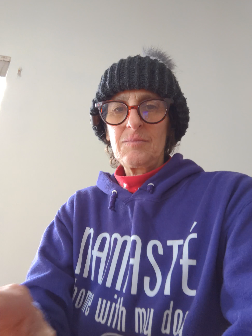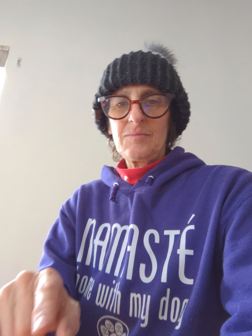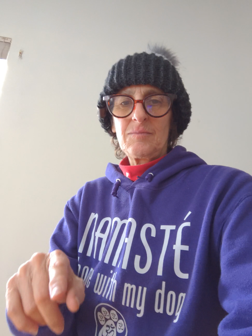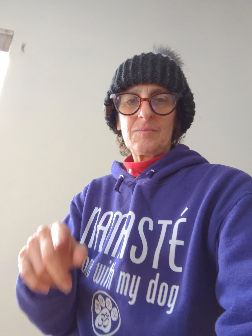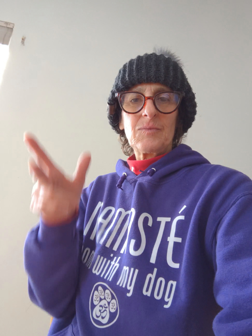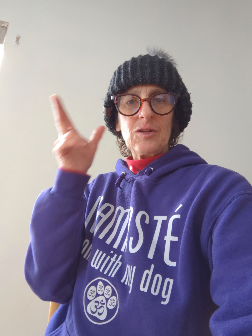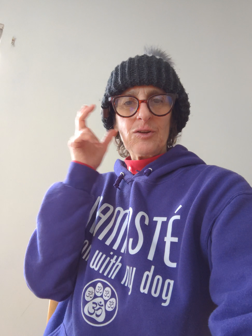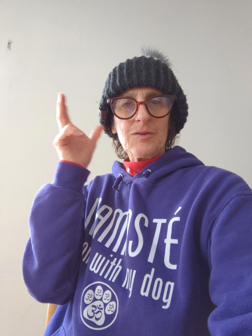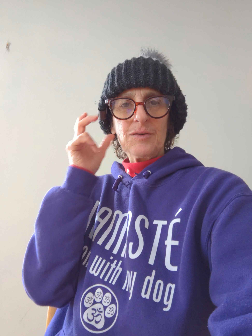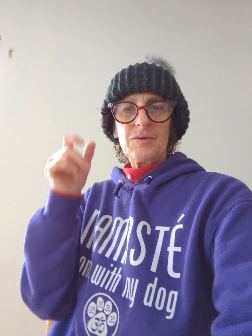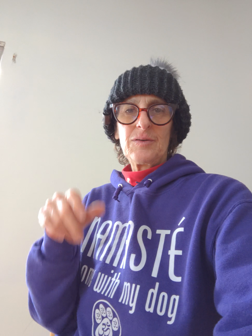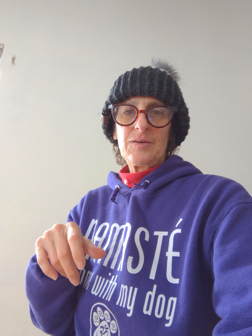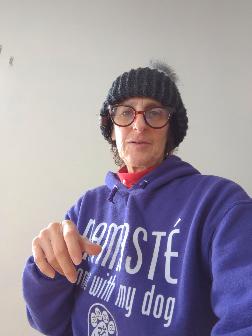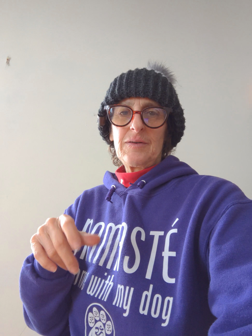hear